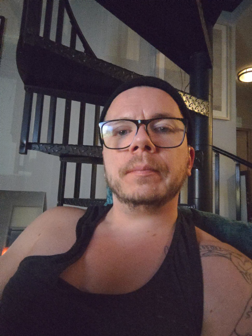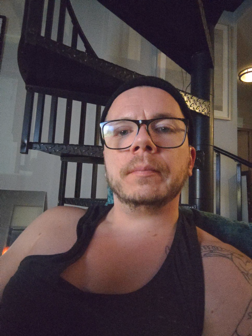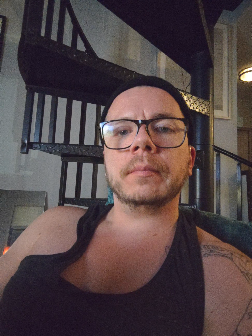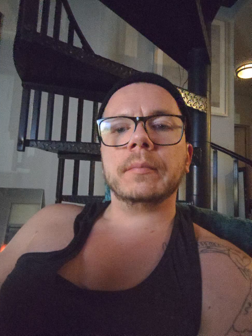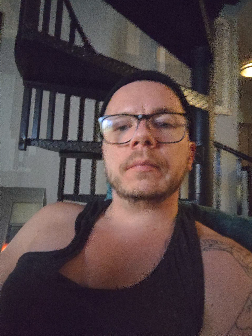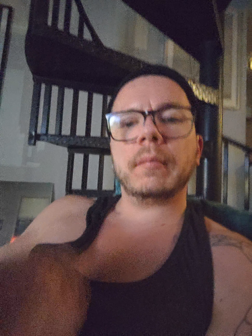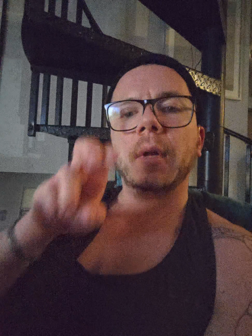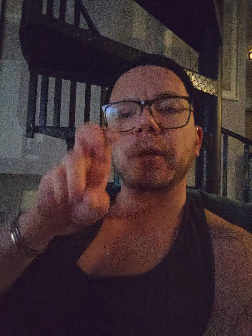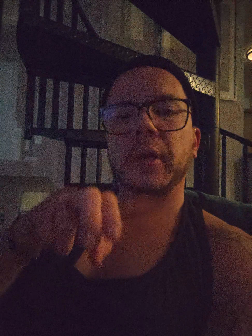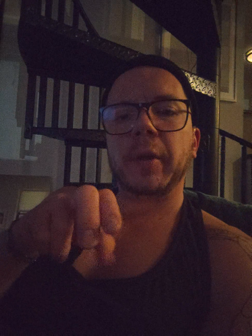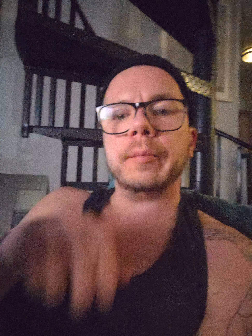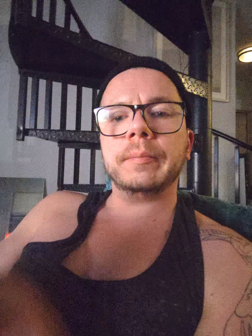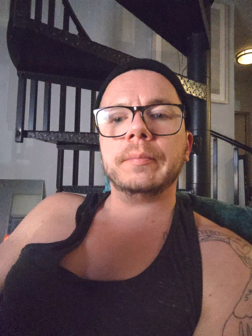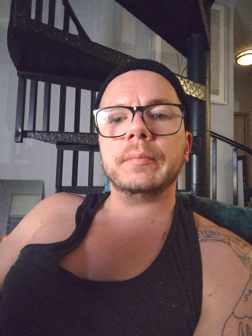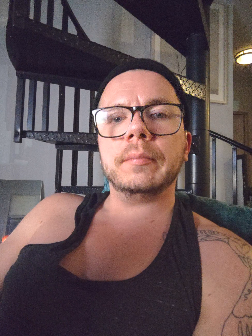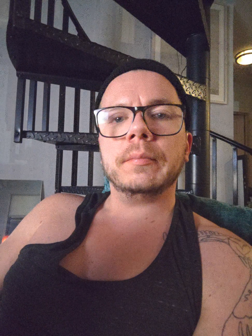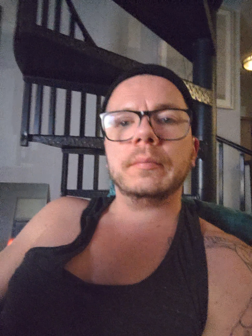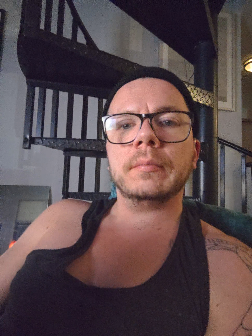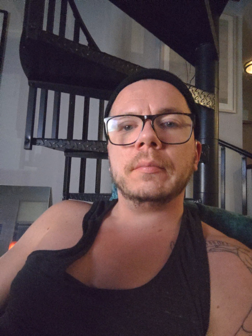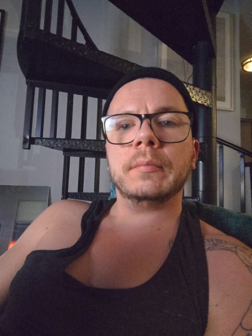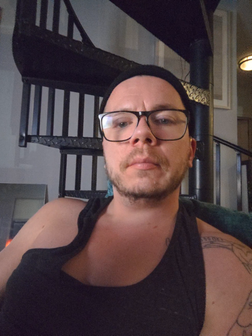chair